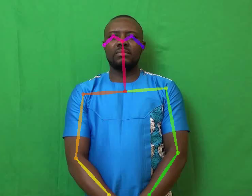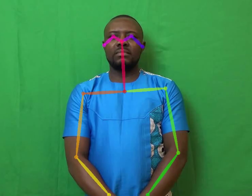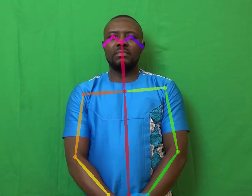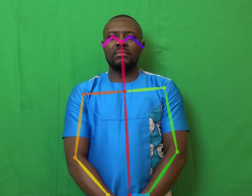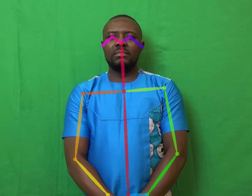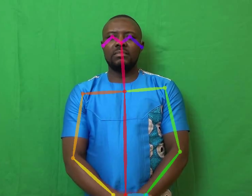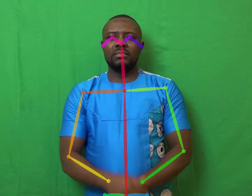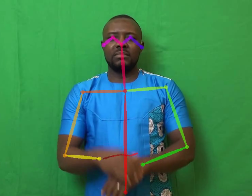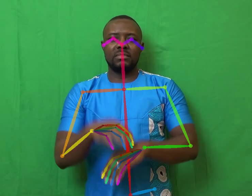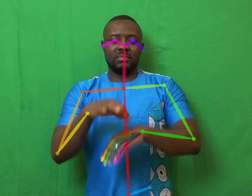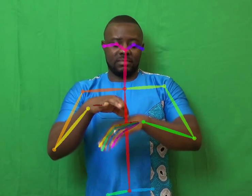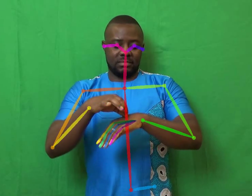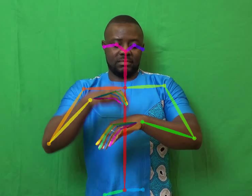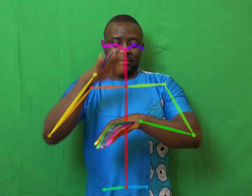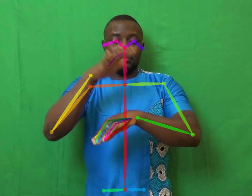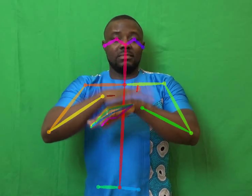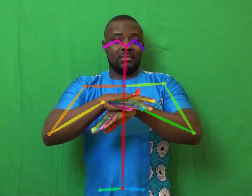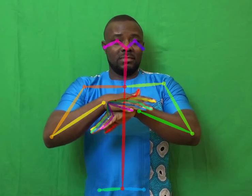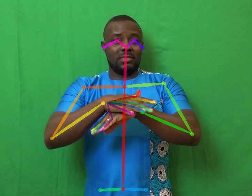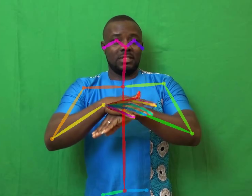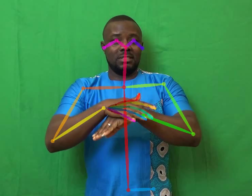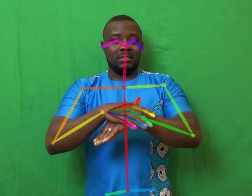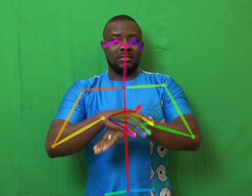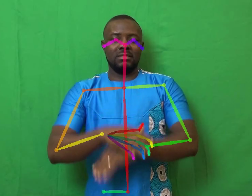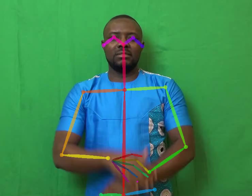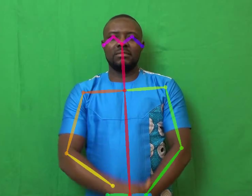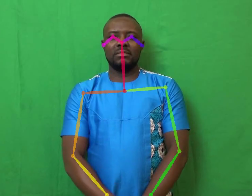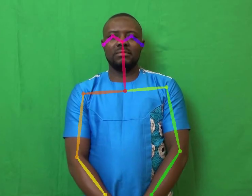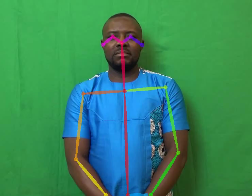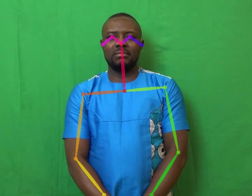mosquito